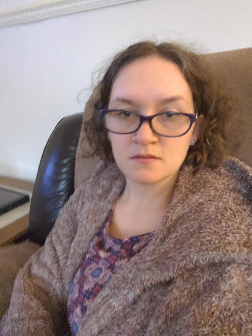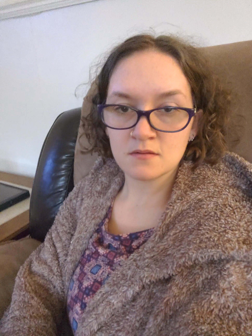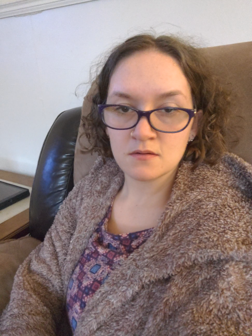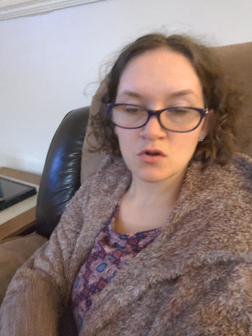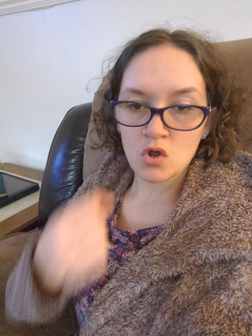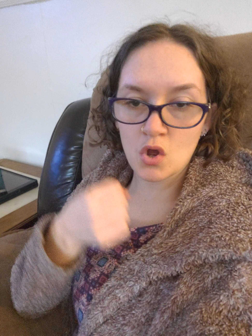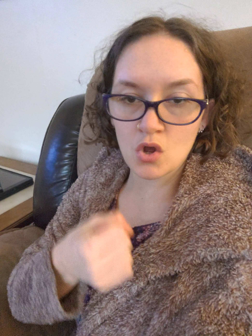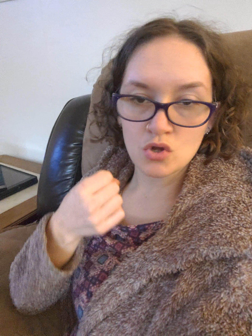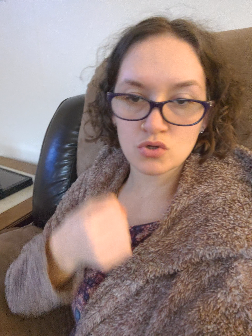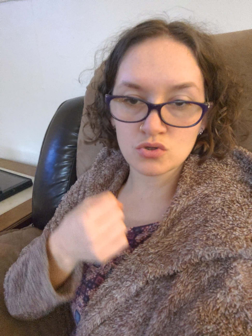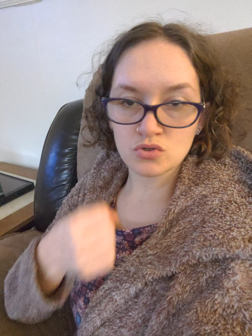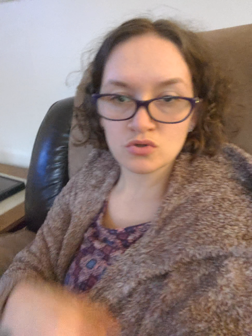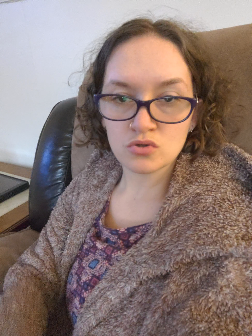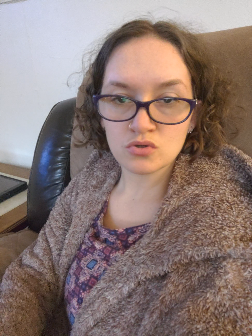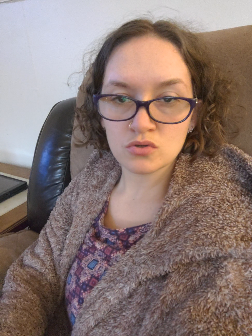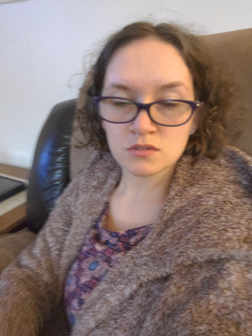car